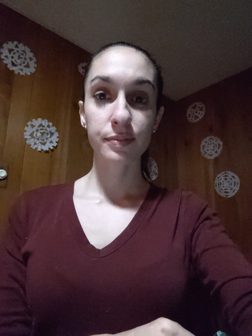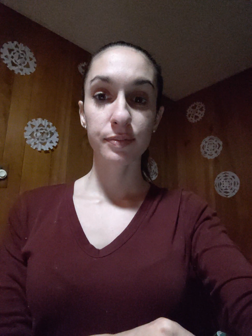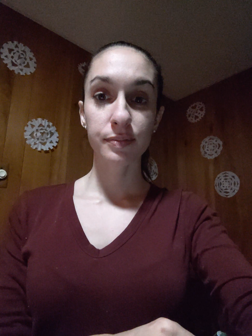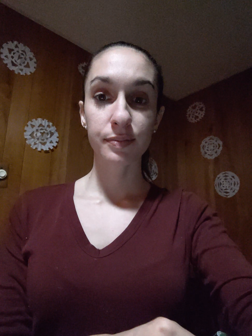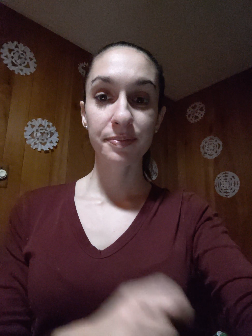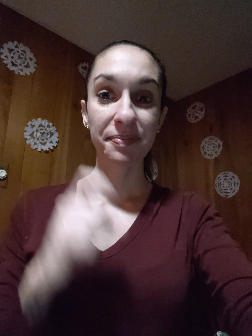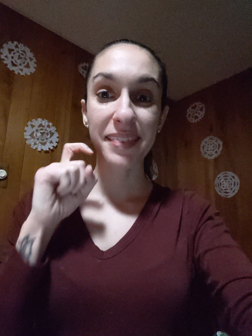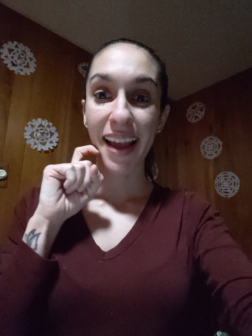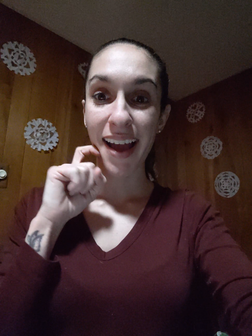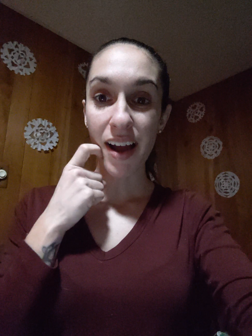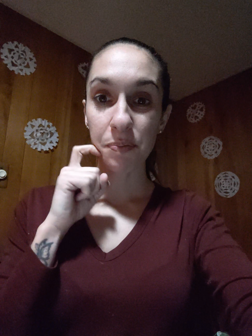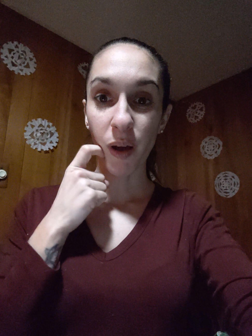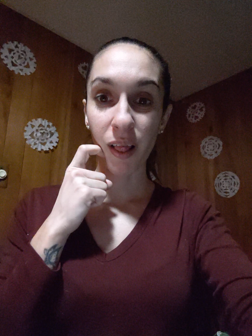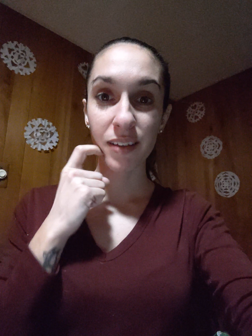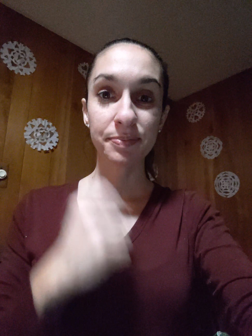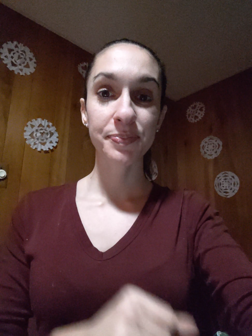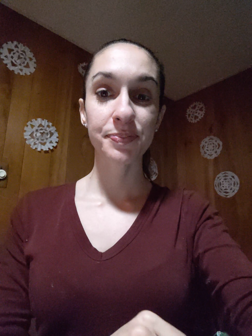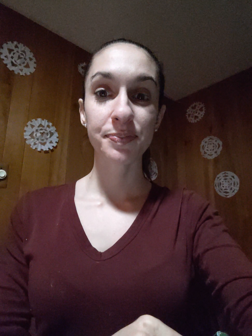apple